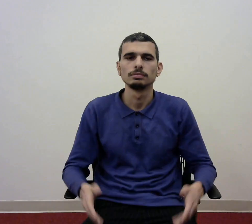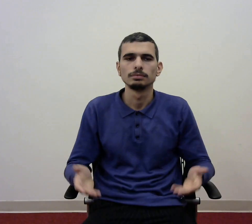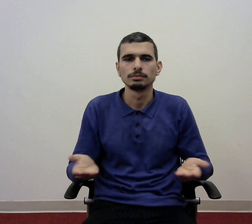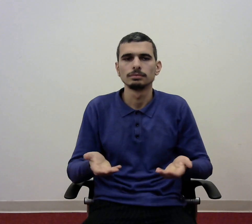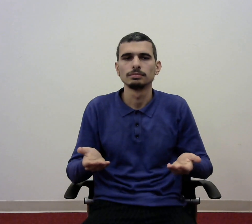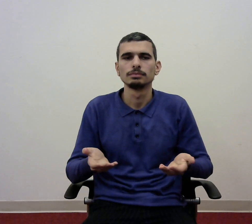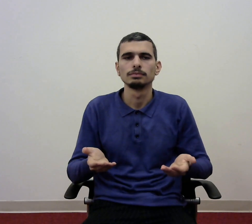hansı